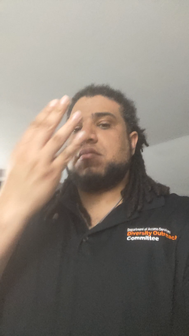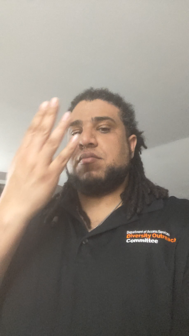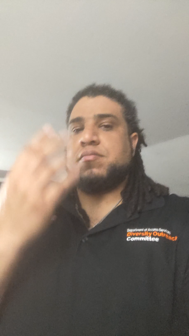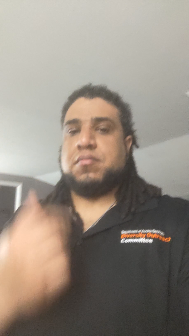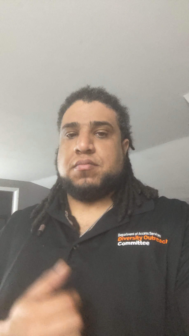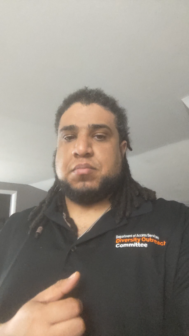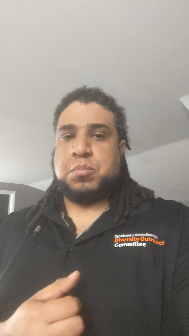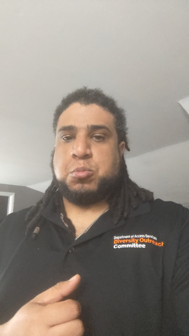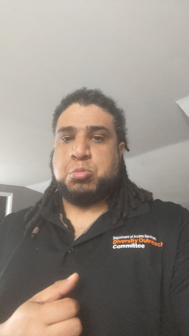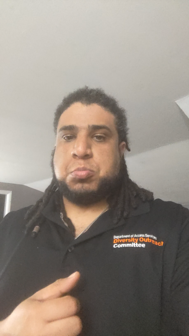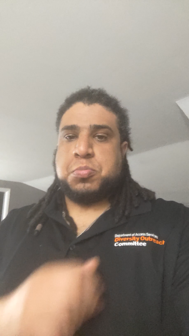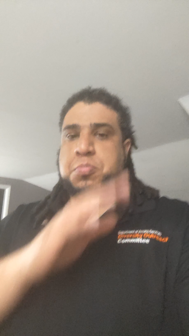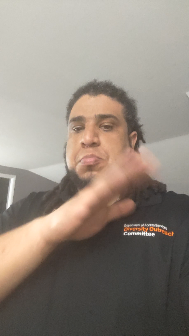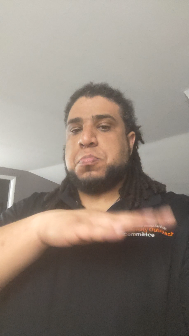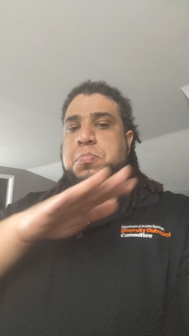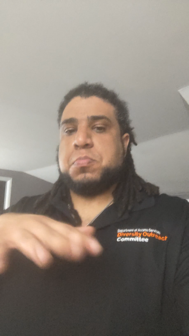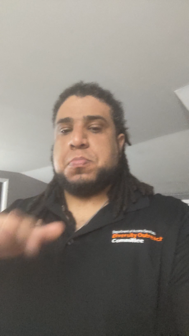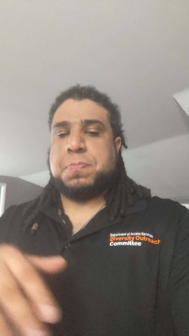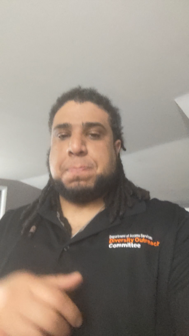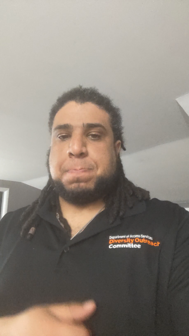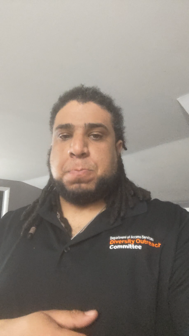children